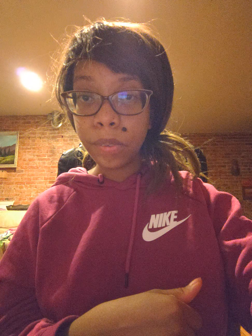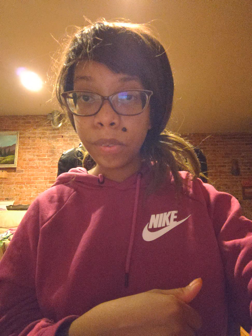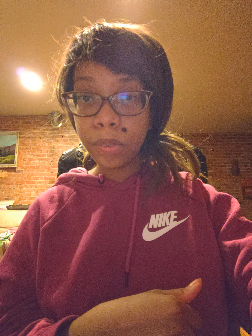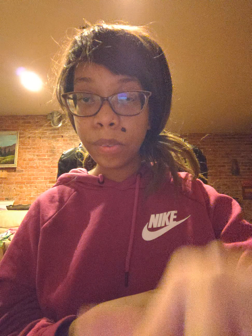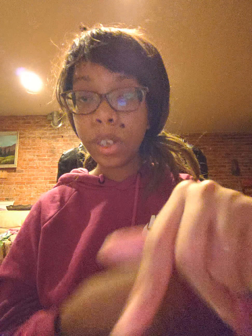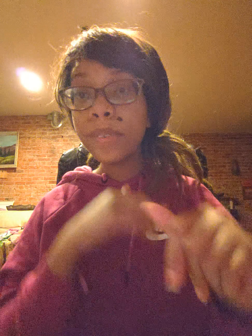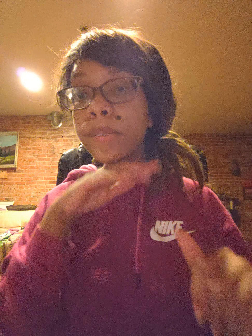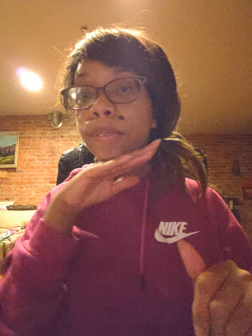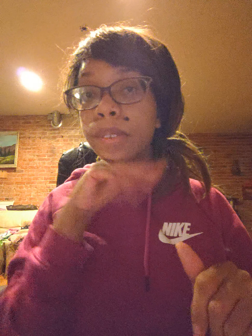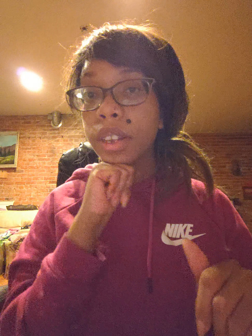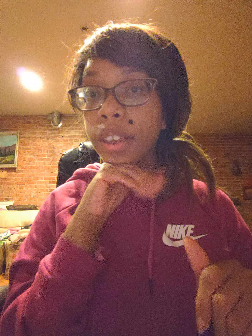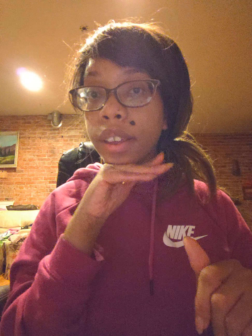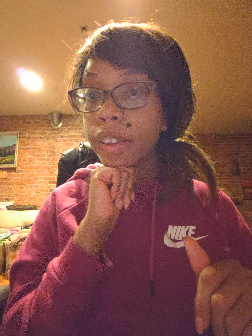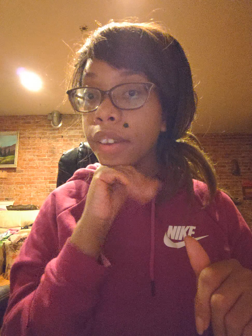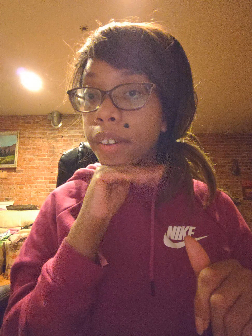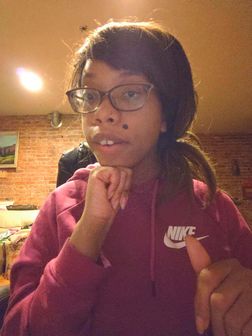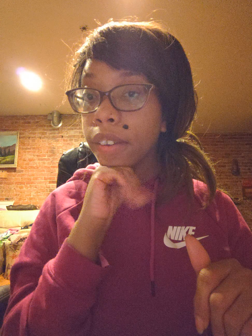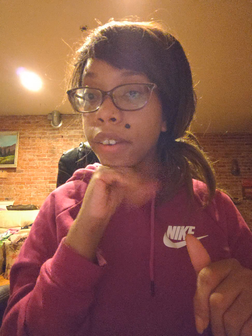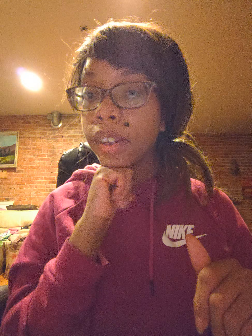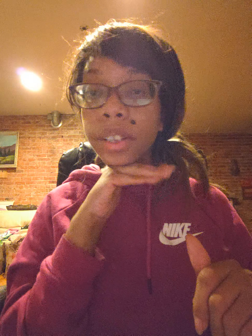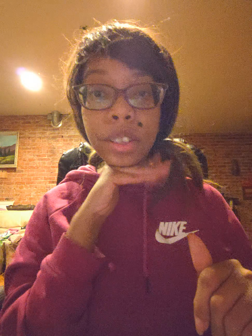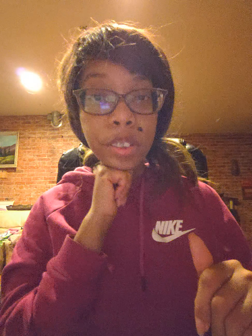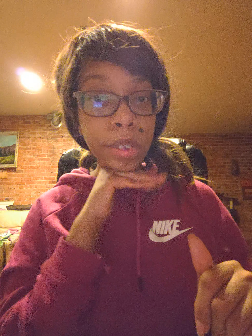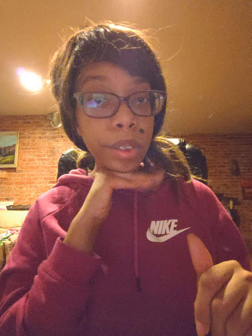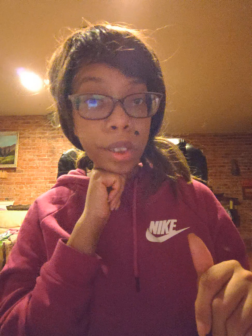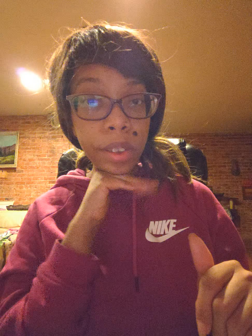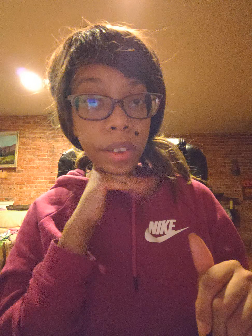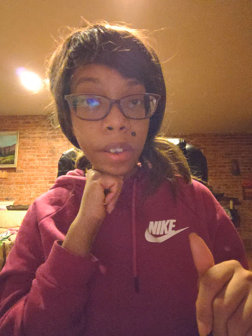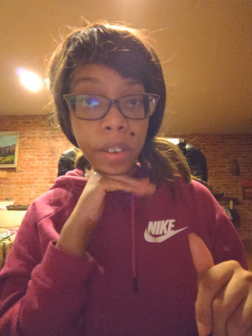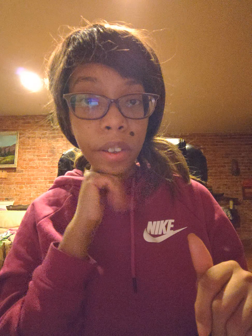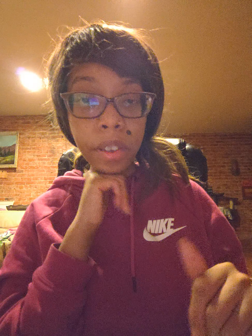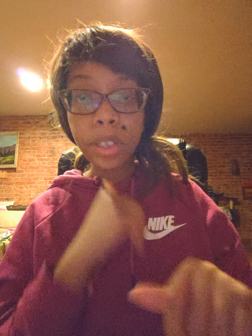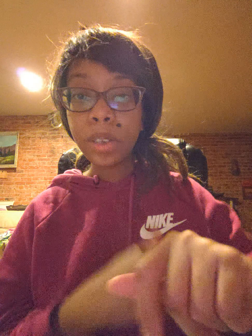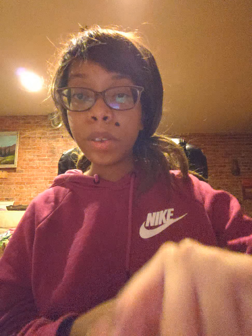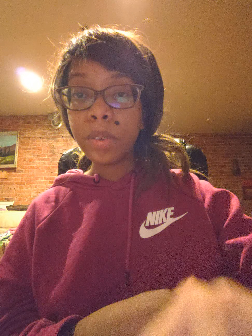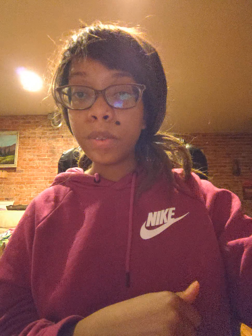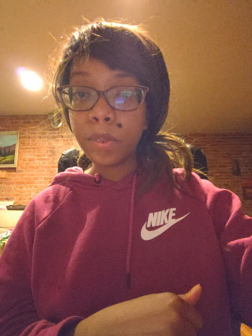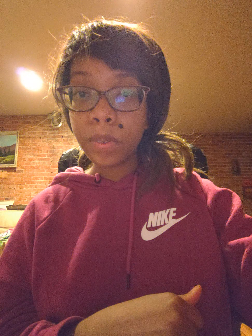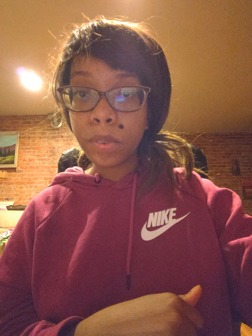pig